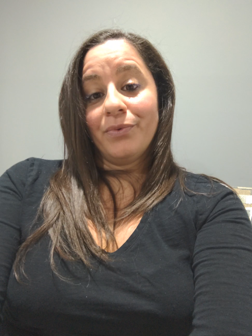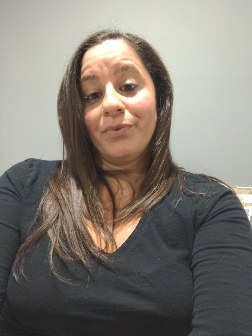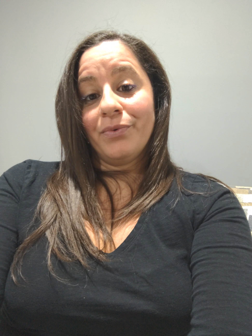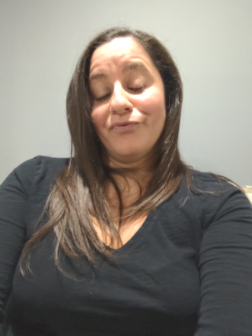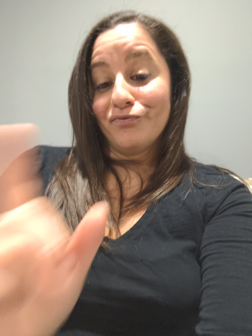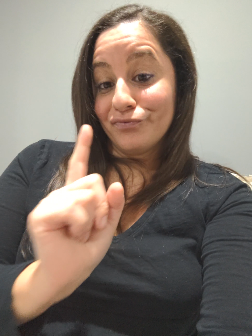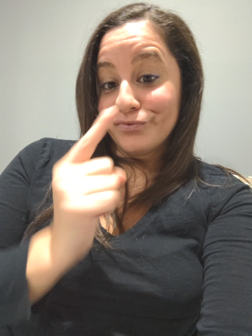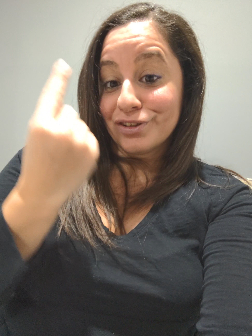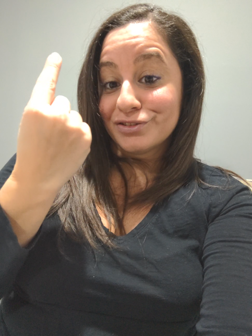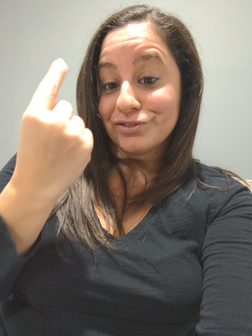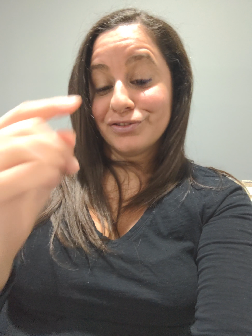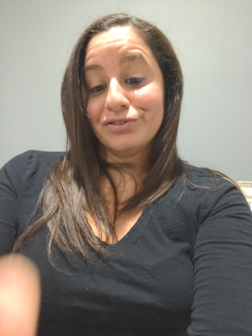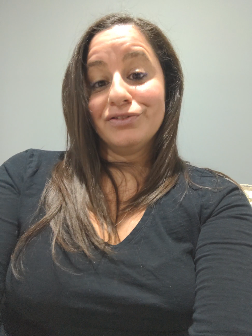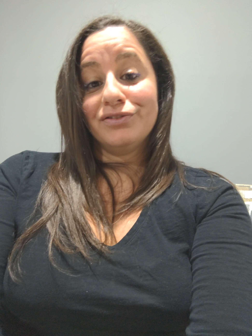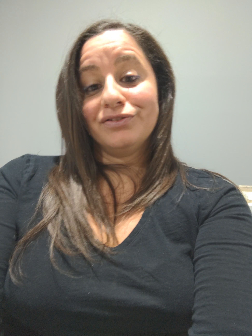first